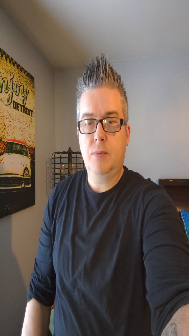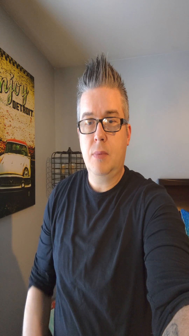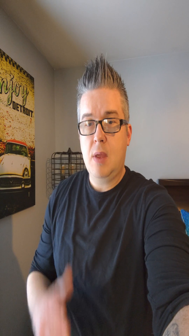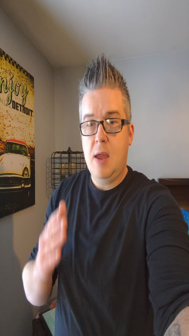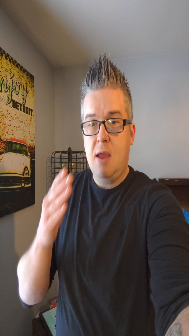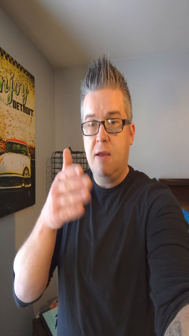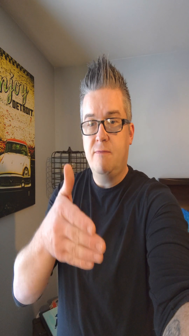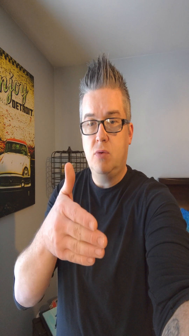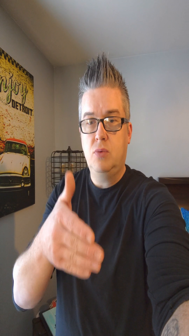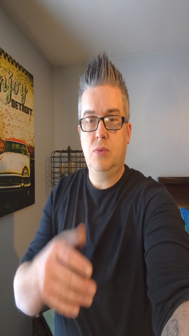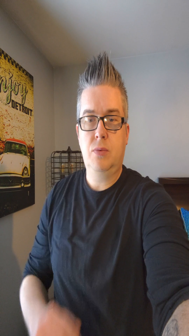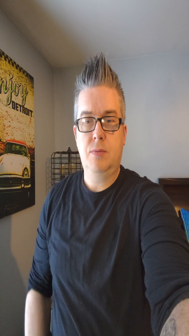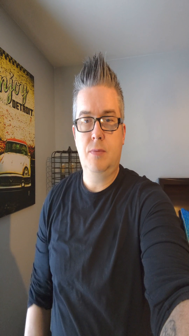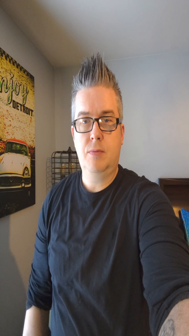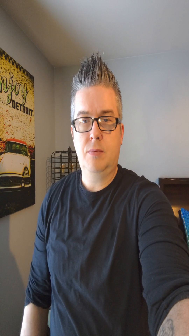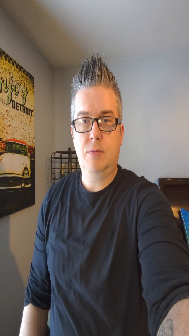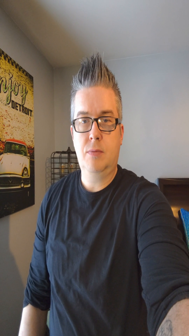after